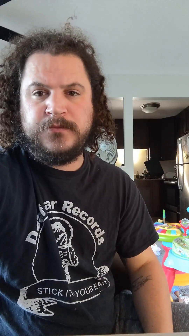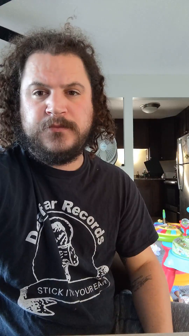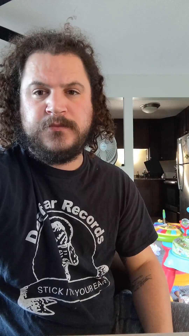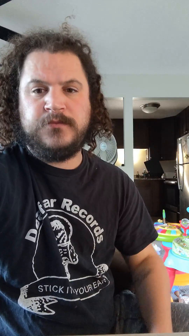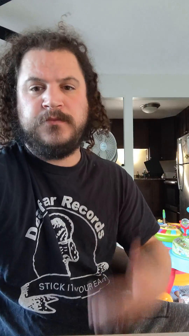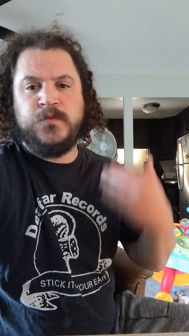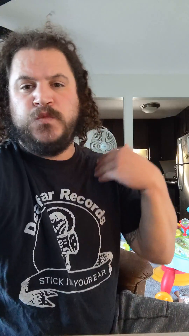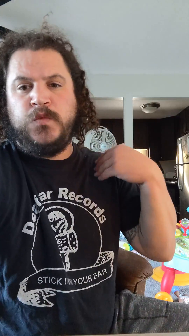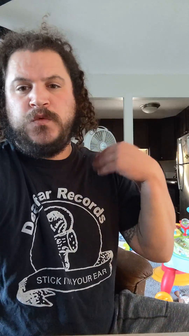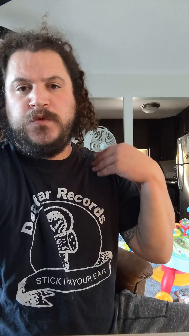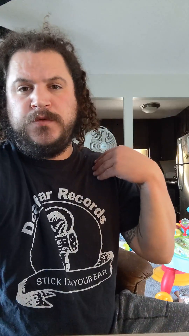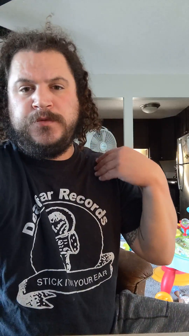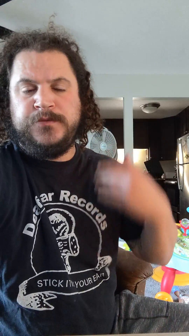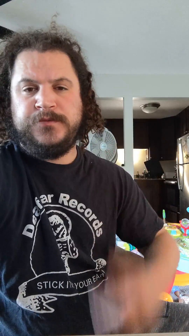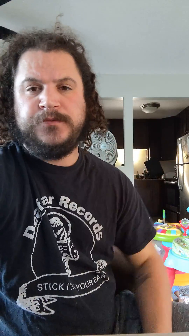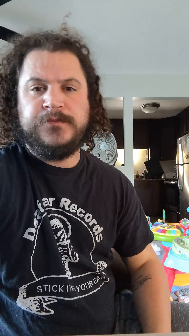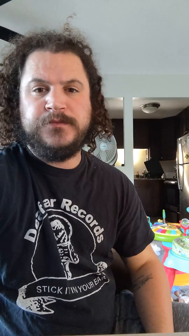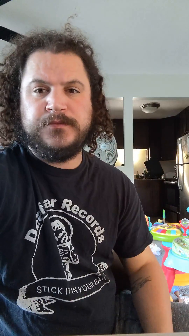shoulder